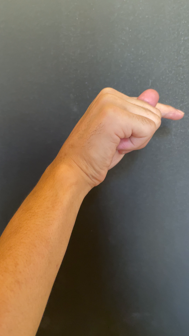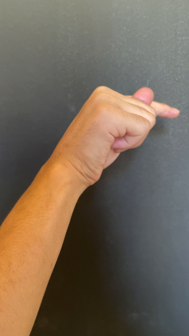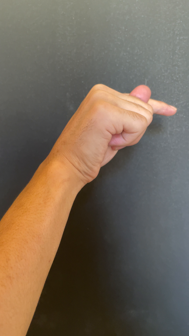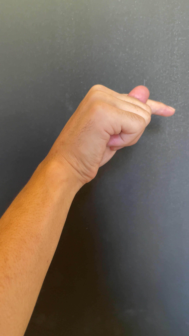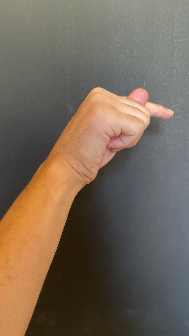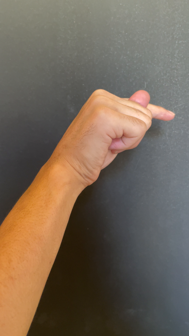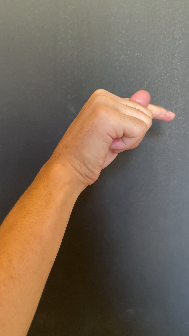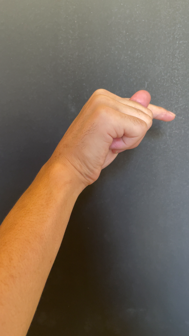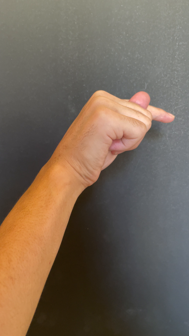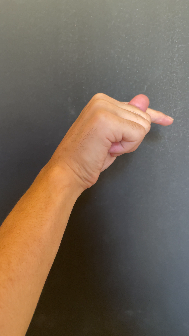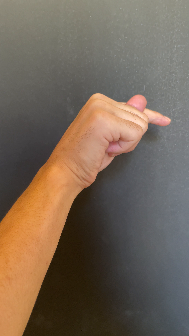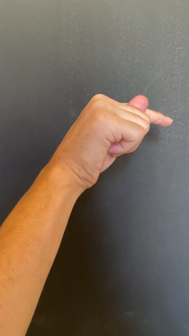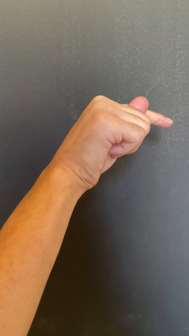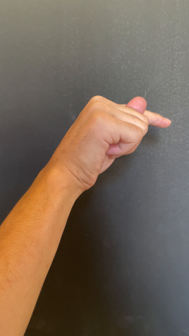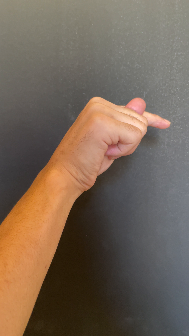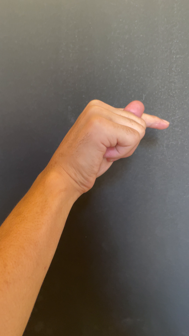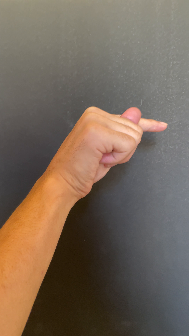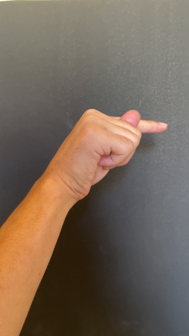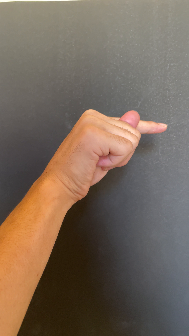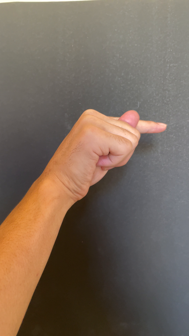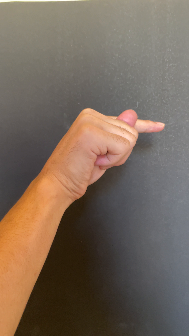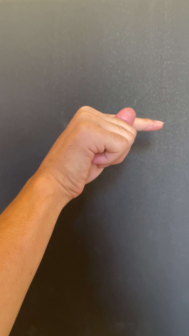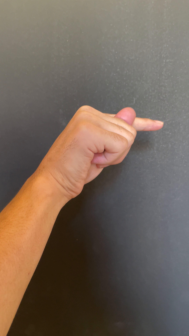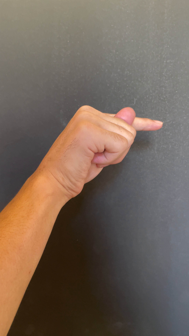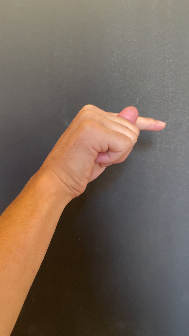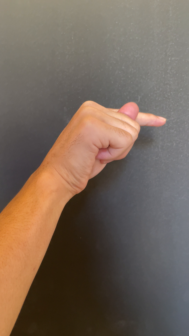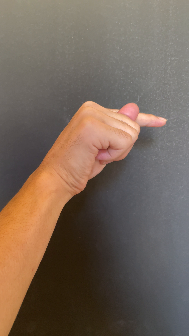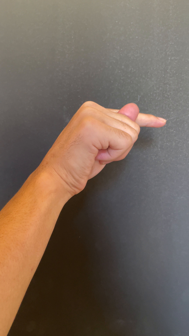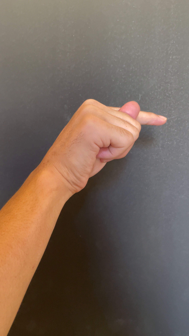क